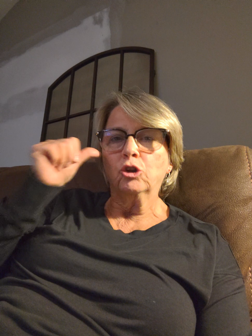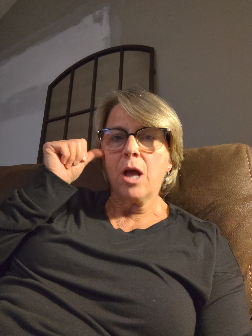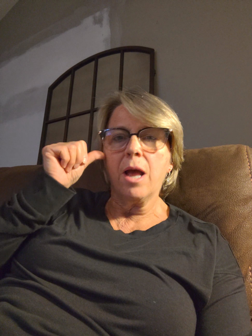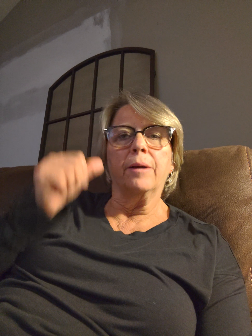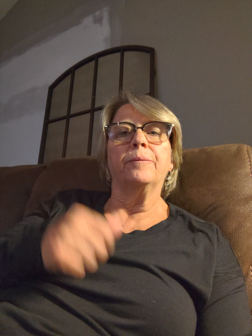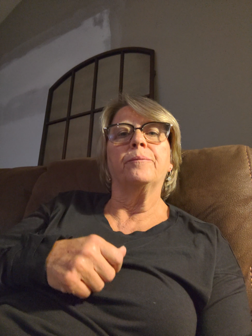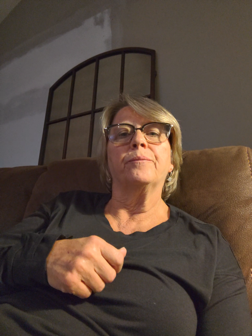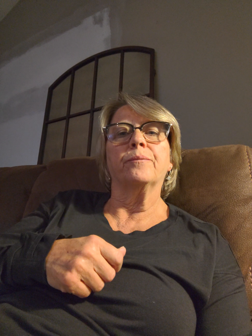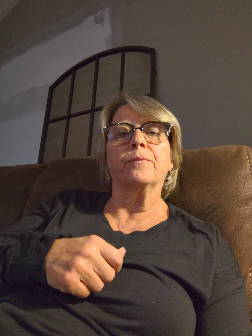yesterday